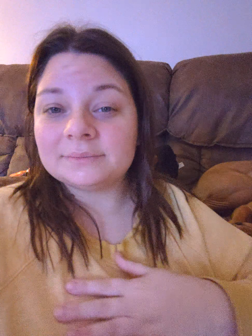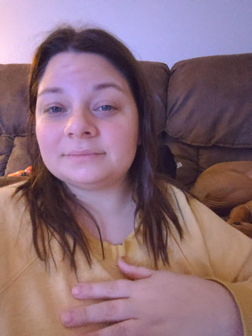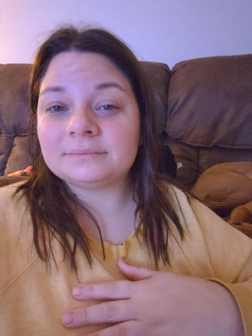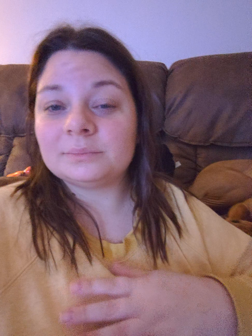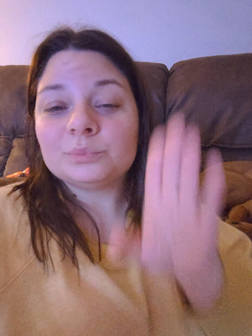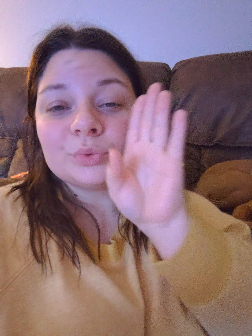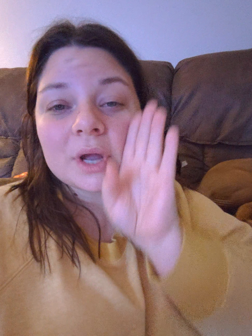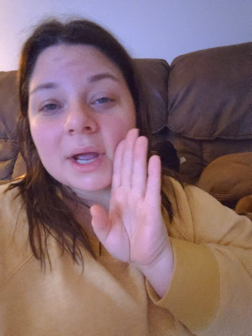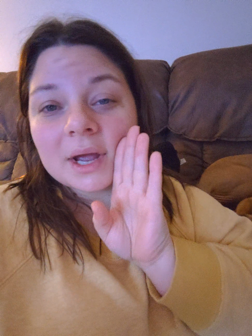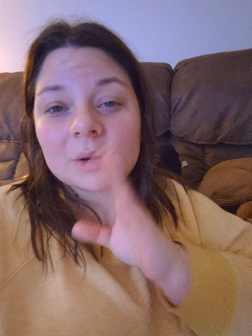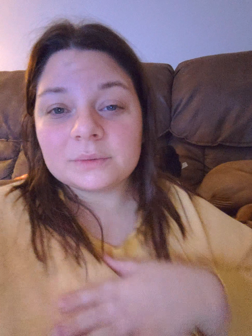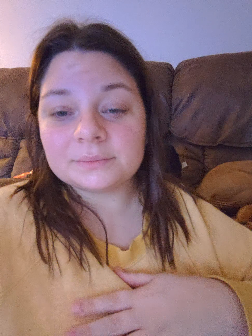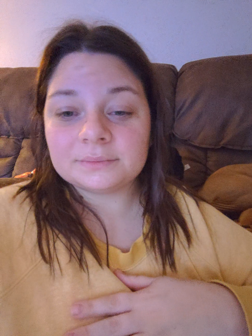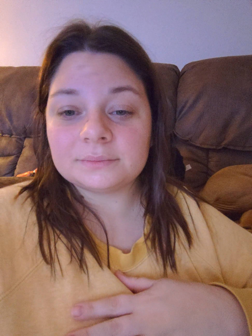brown